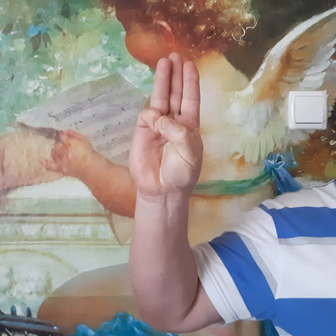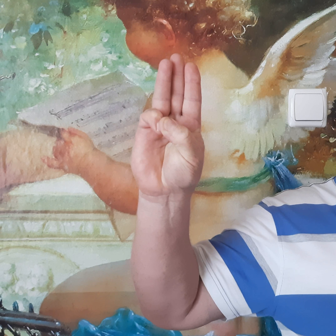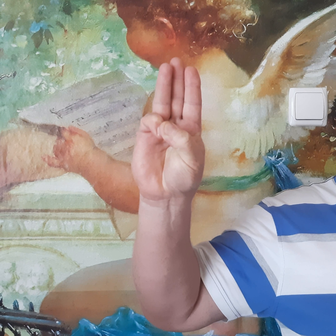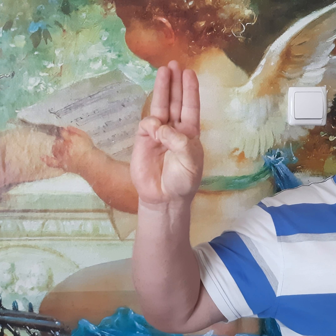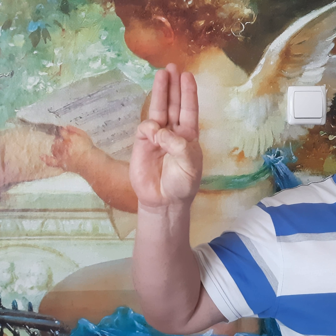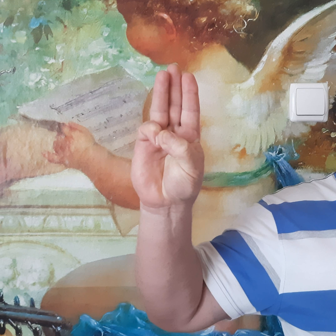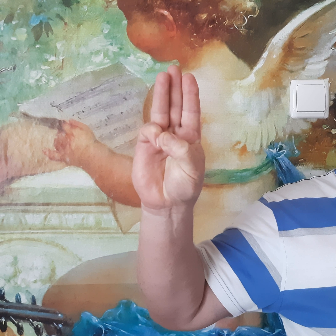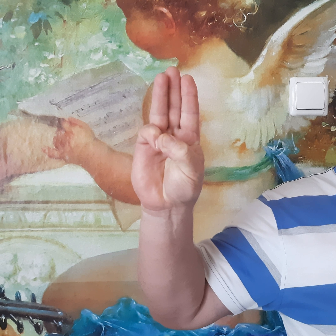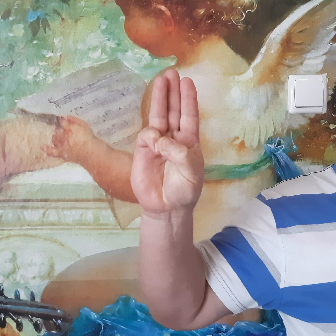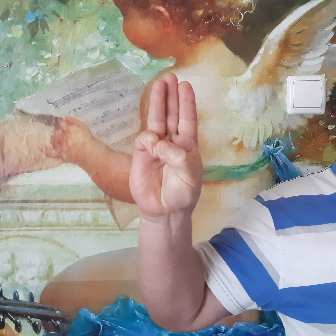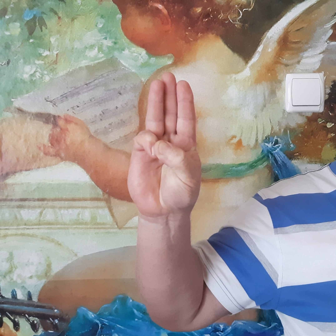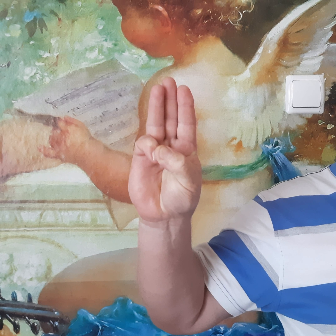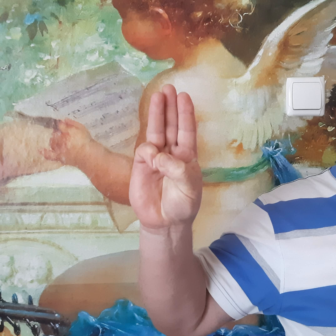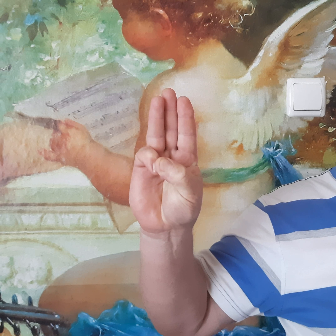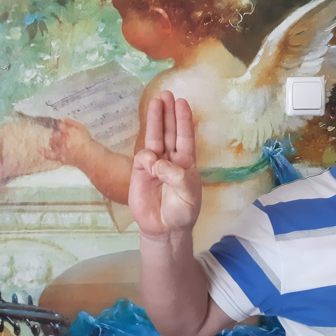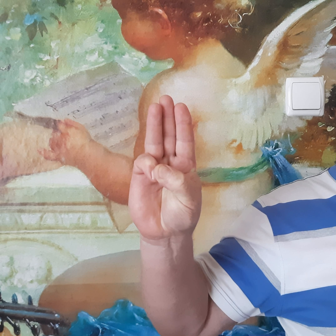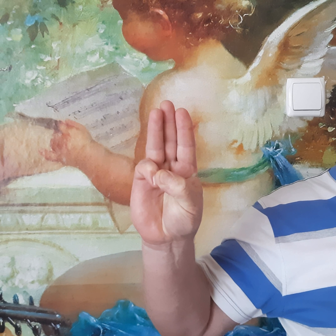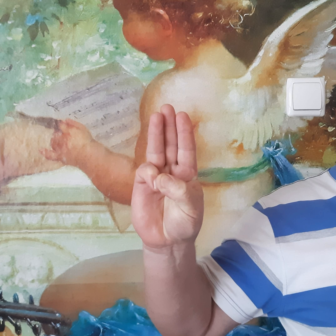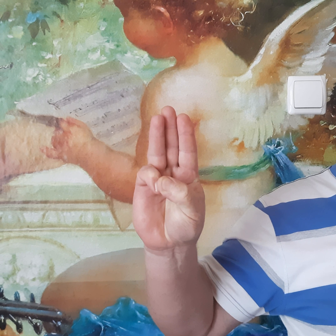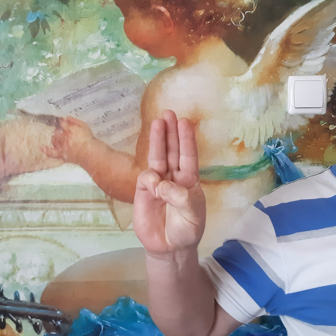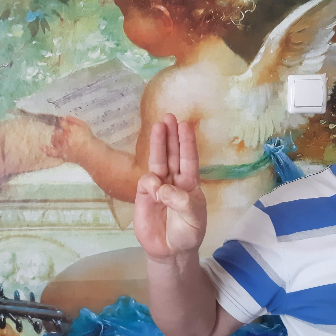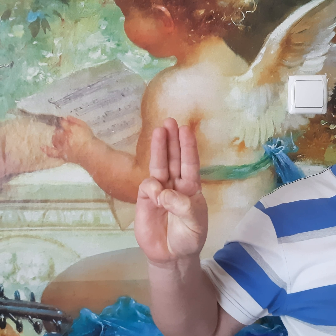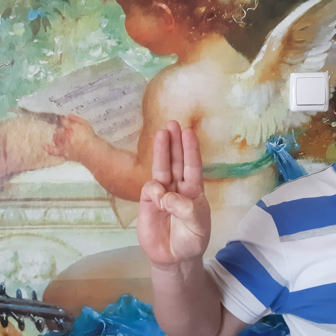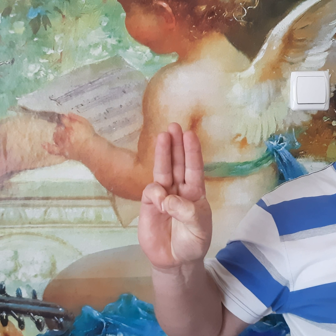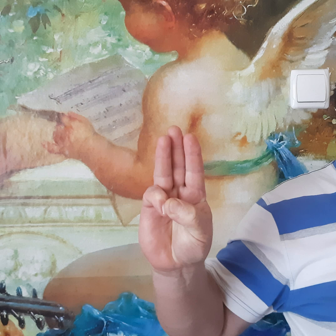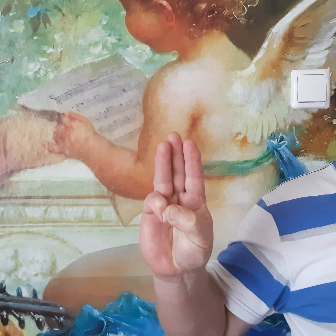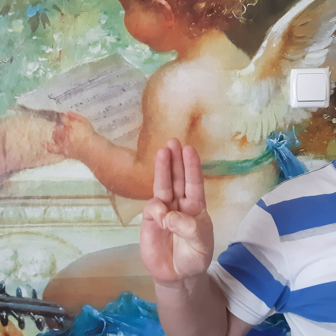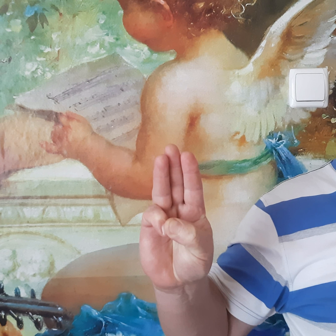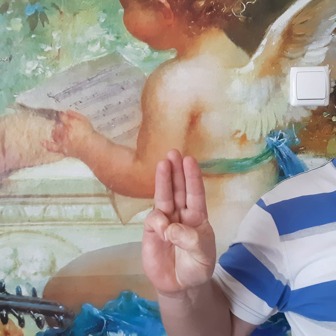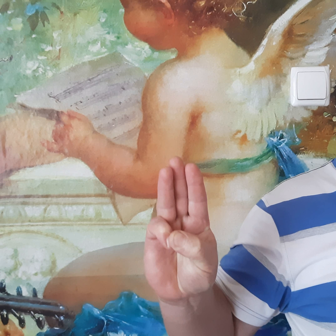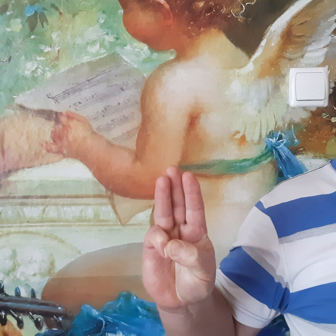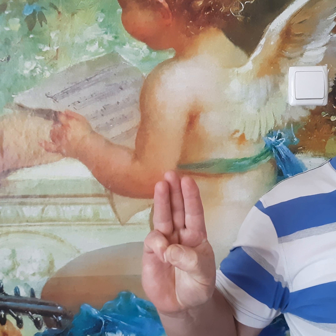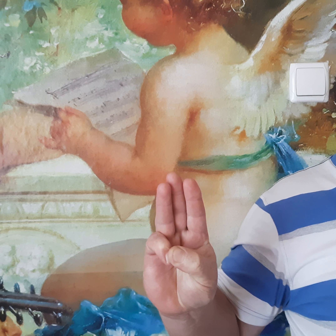Щ